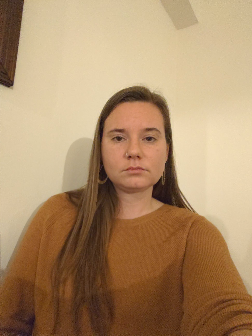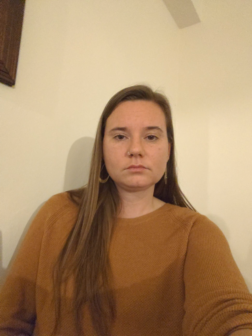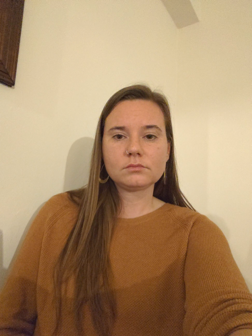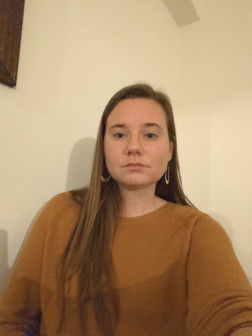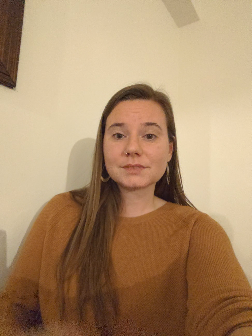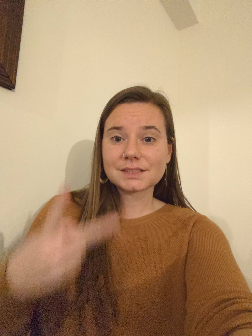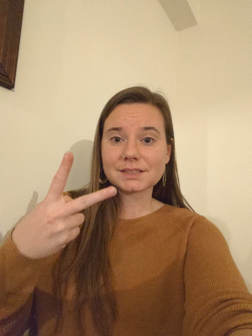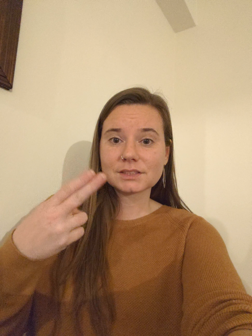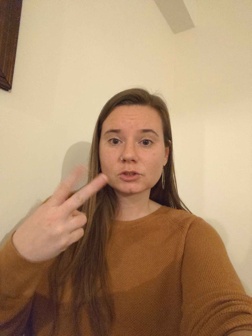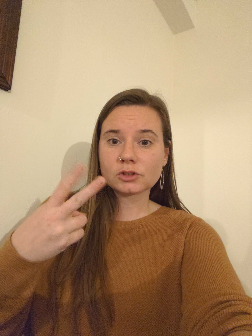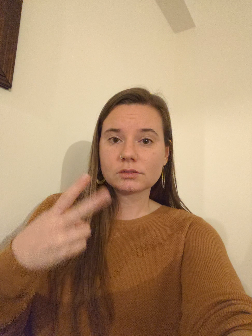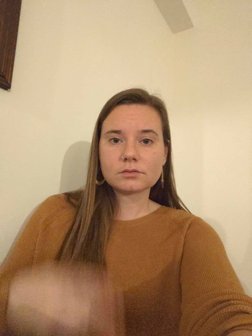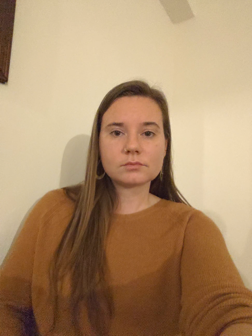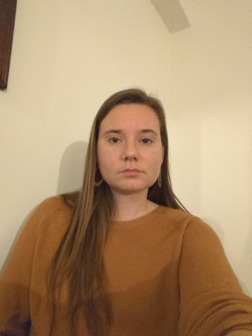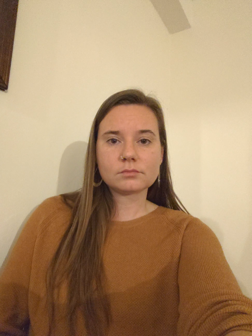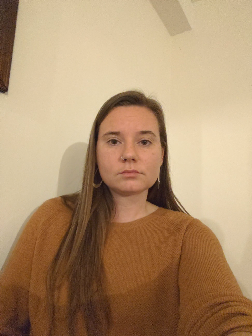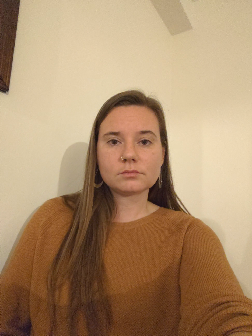scissors